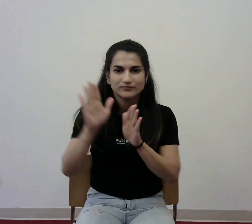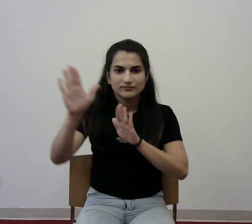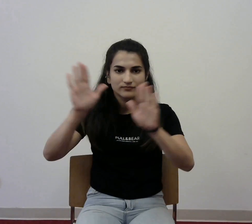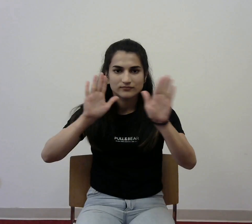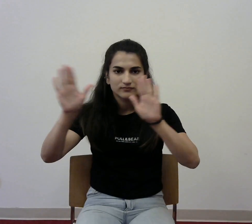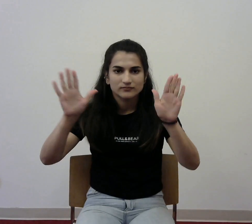sərgi